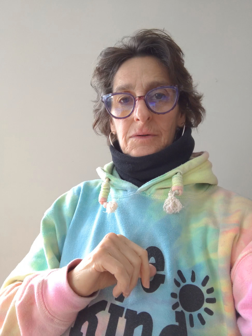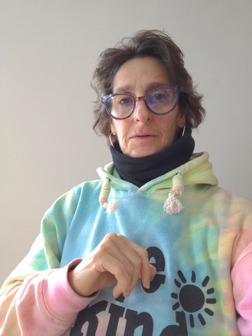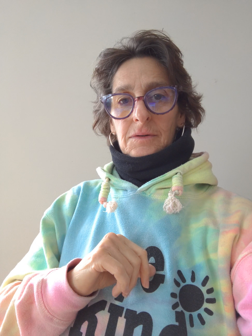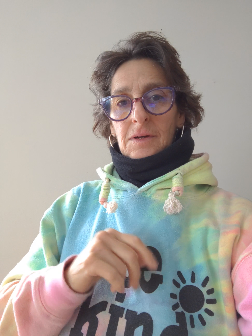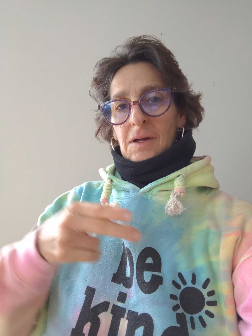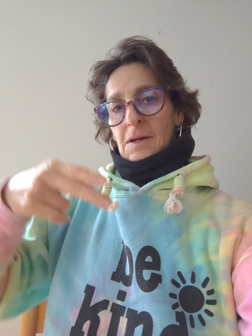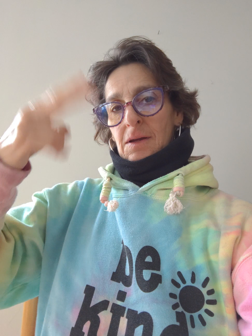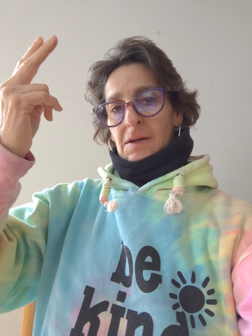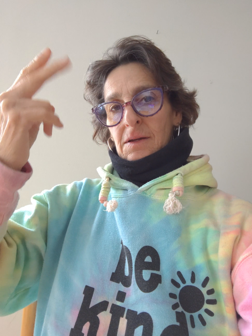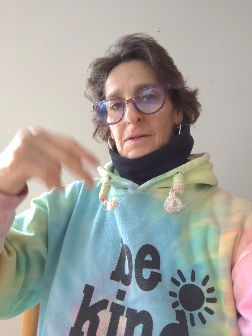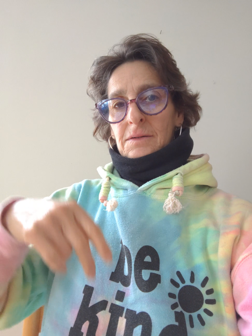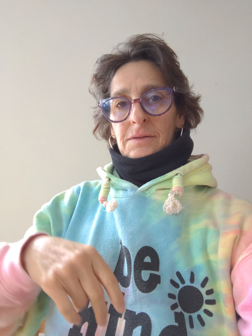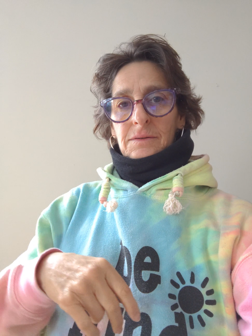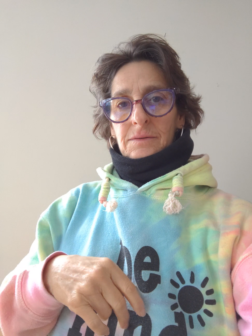high